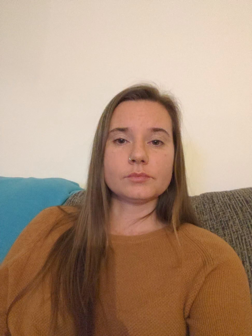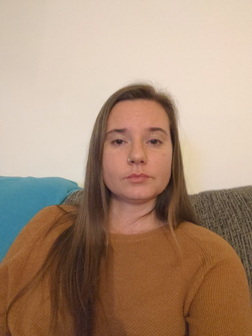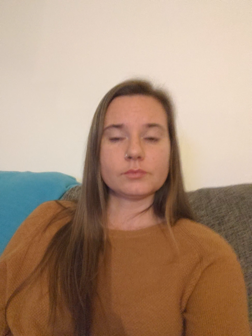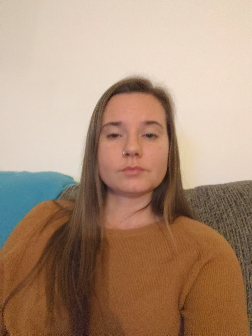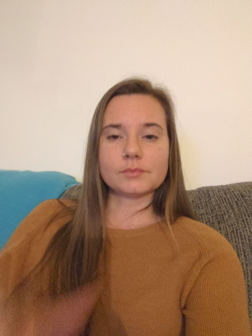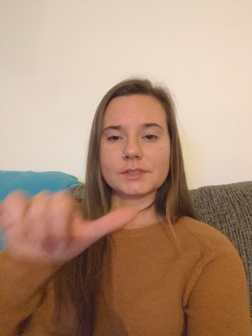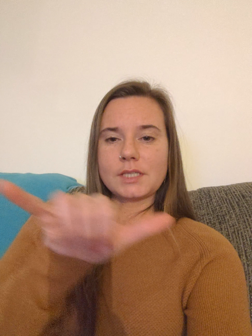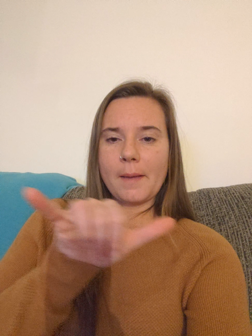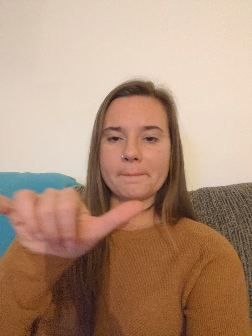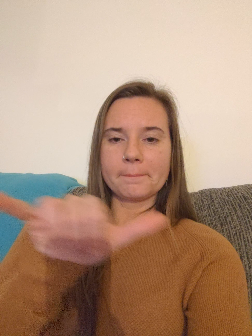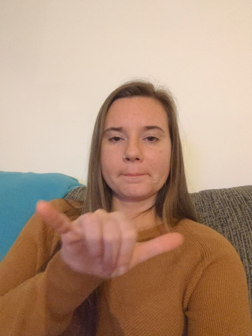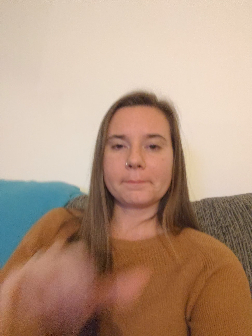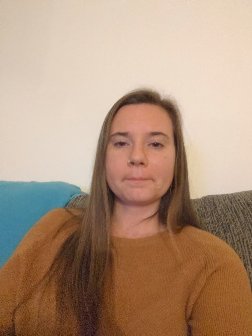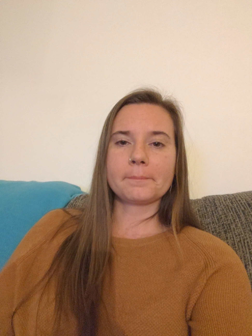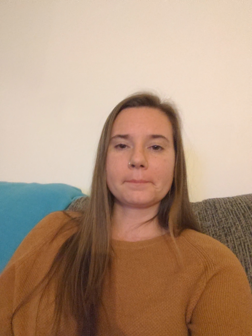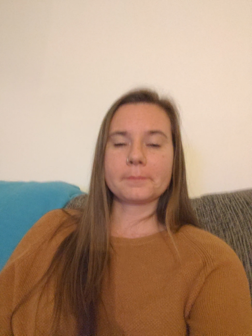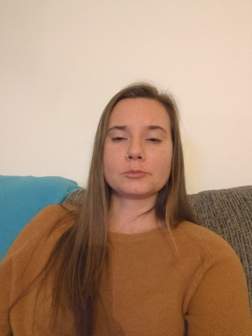same